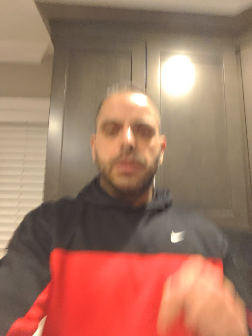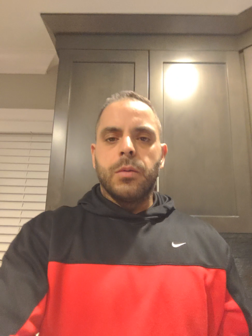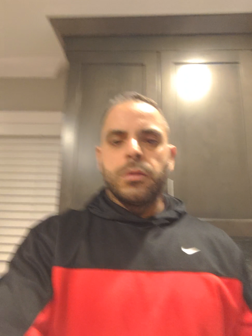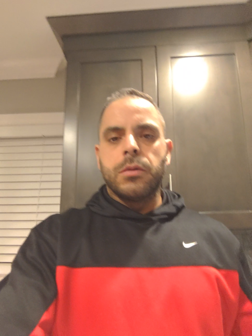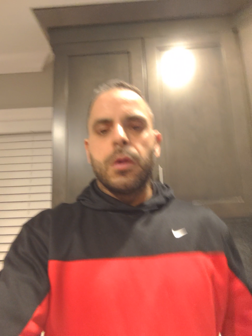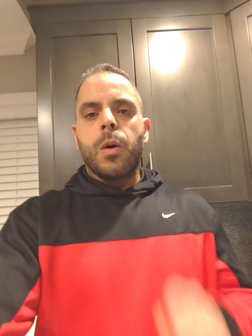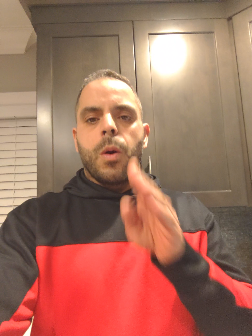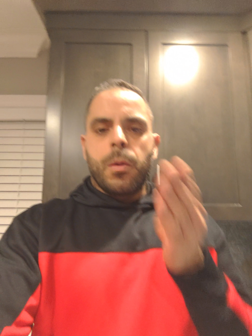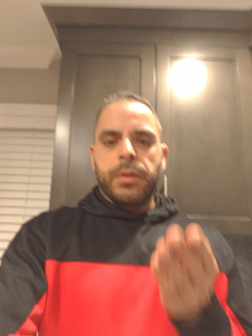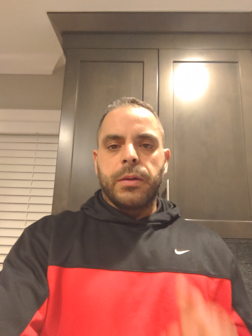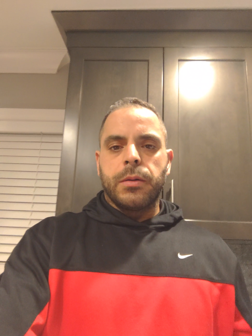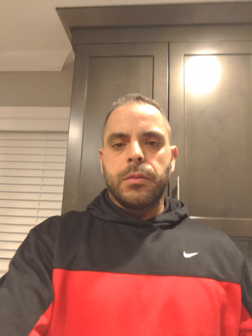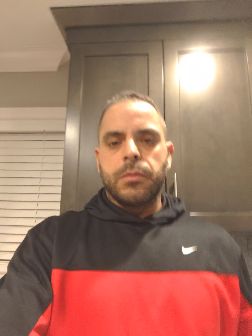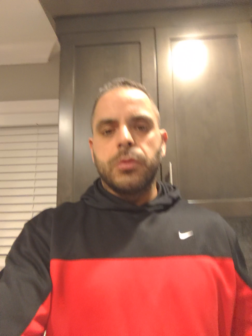open